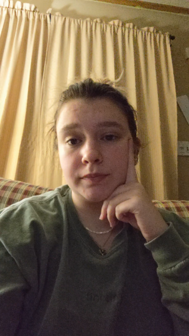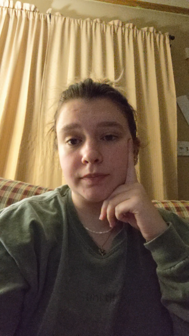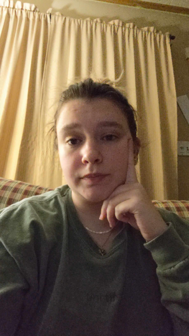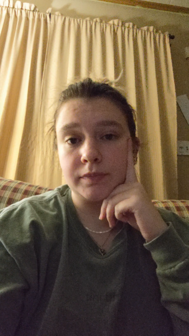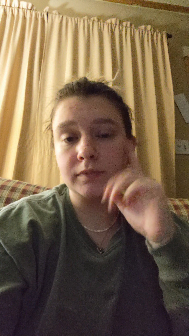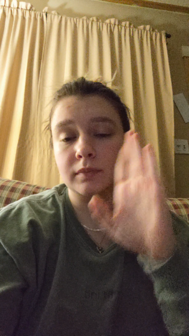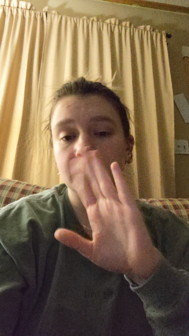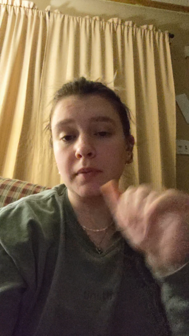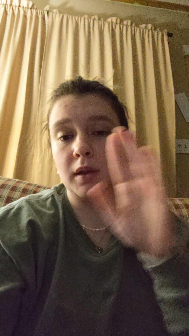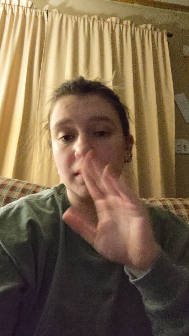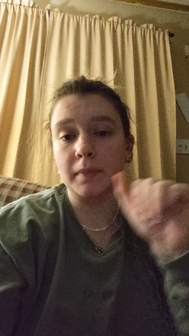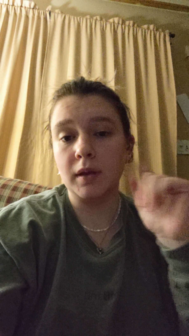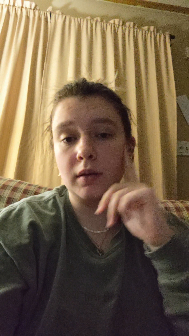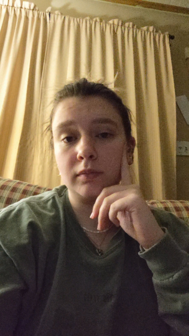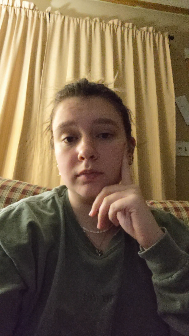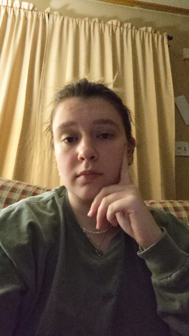baa baa